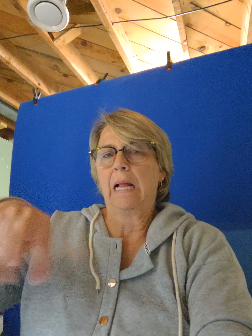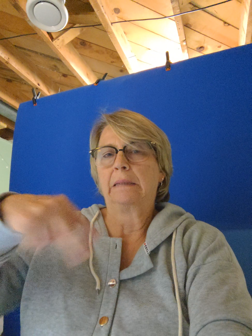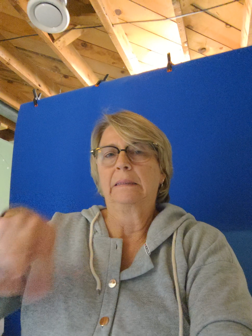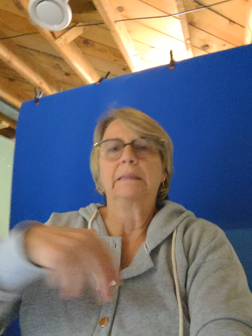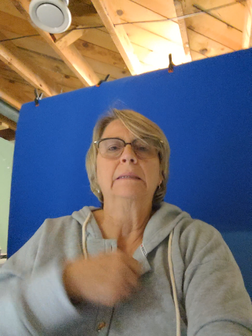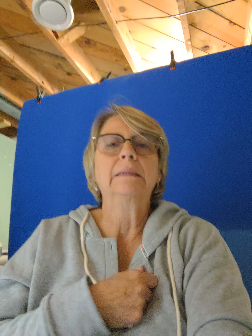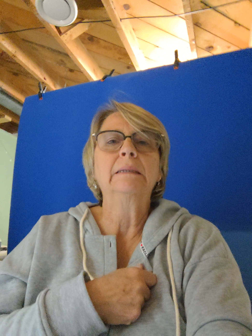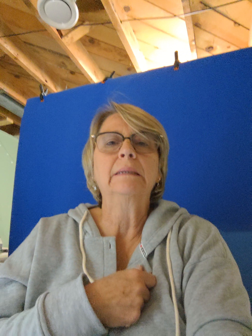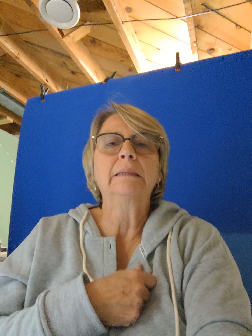dance